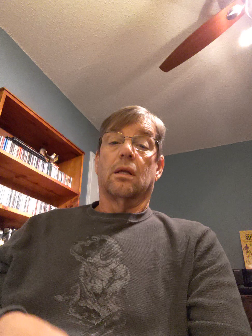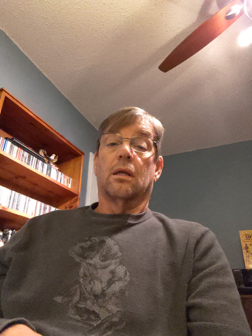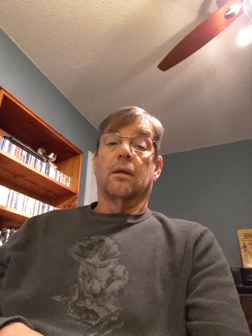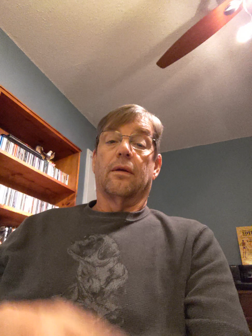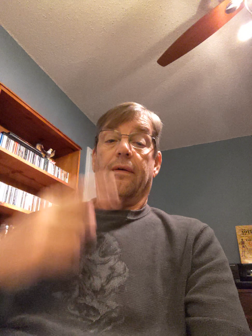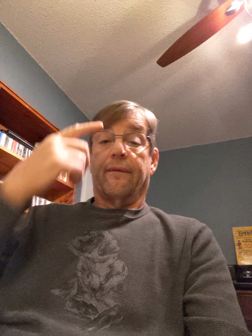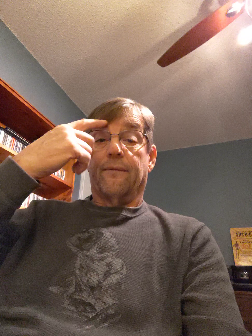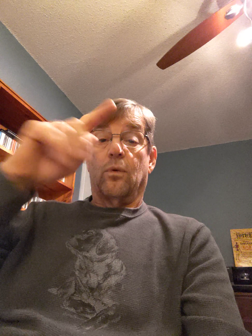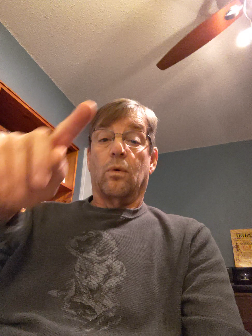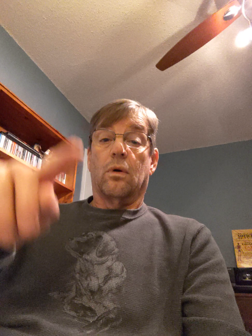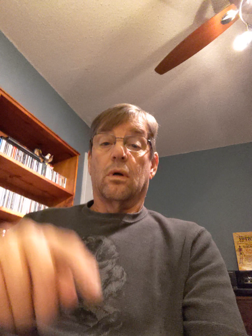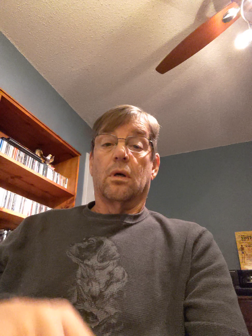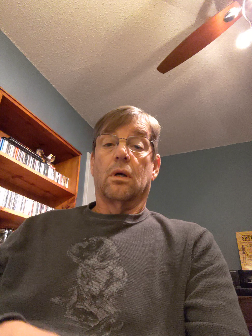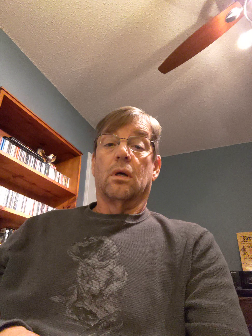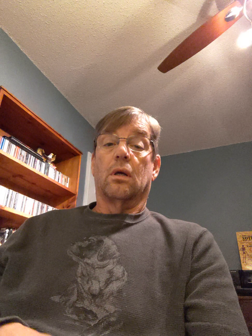for